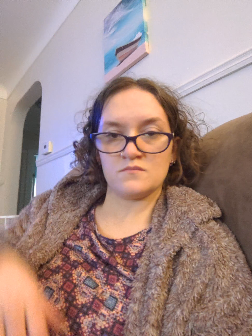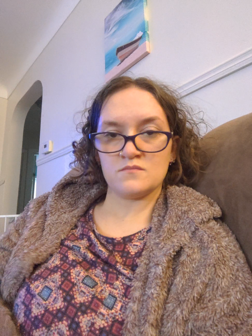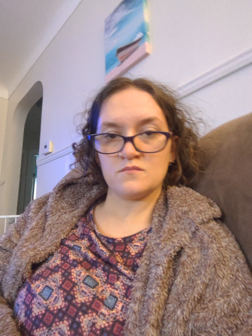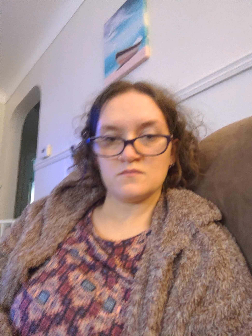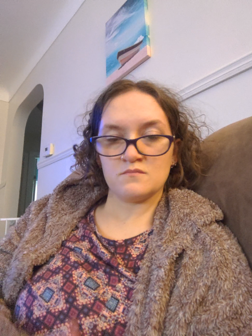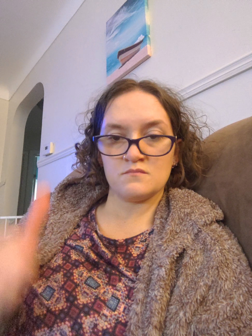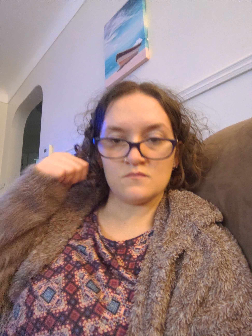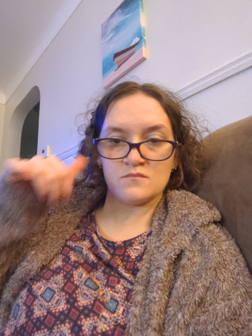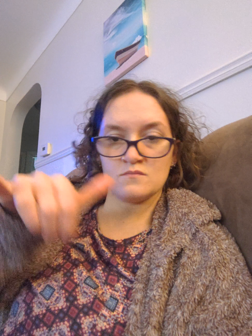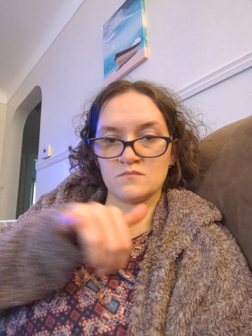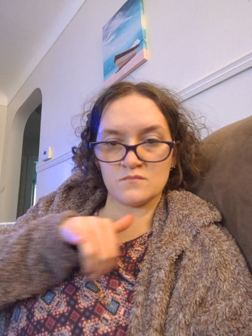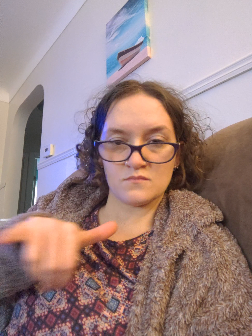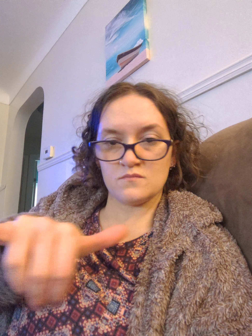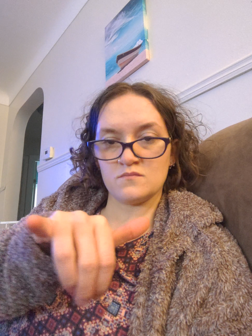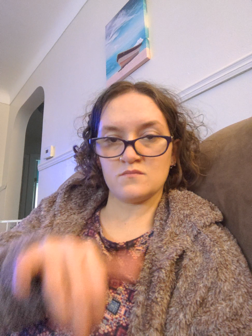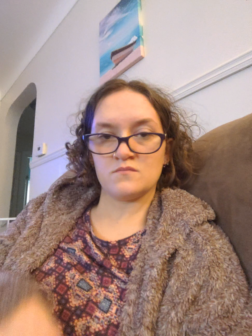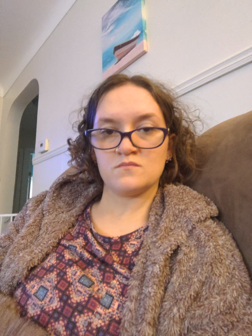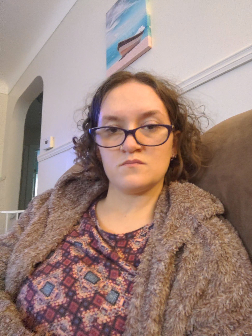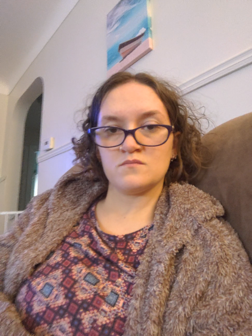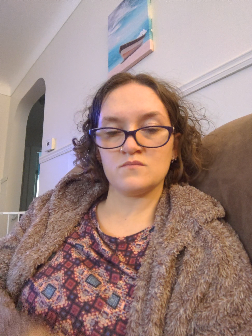backyard